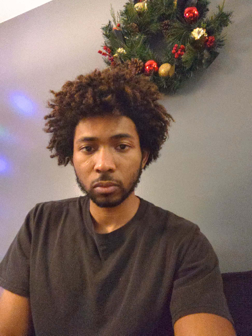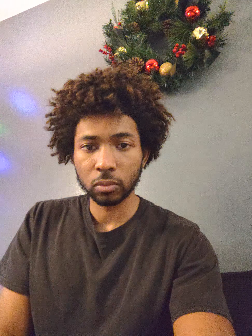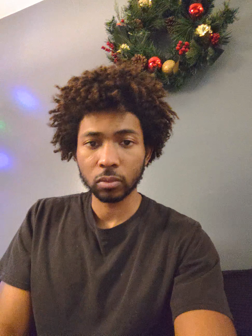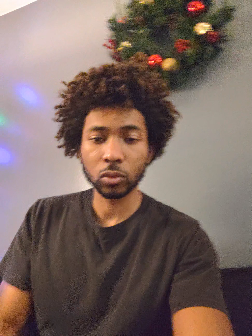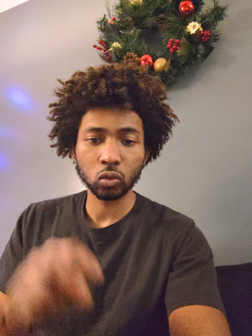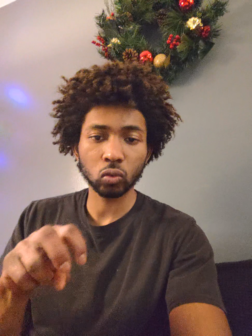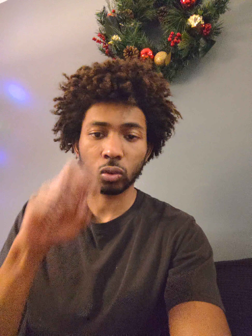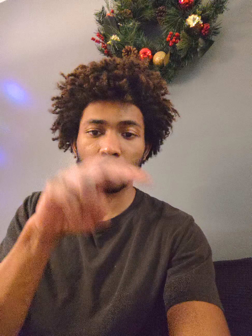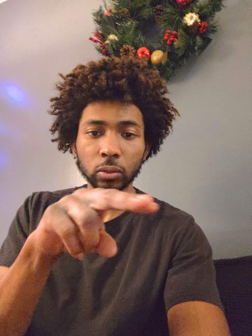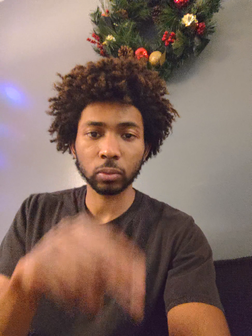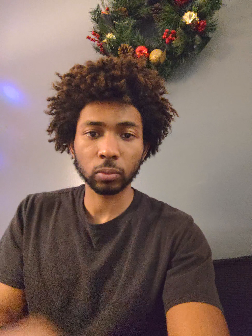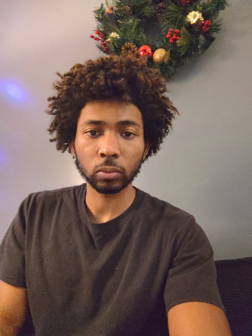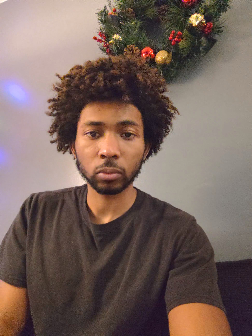jump